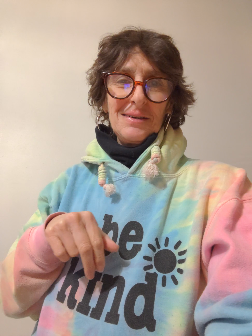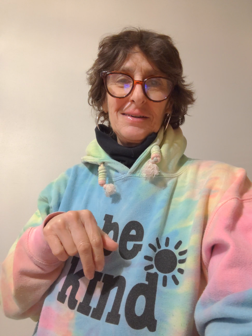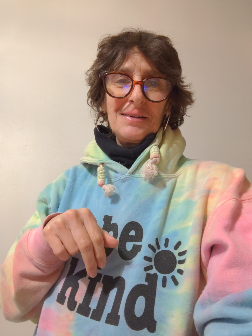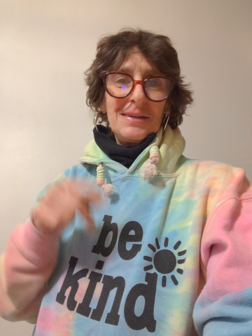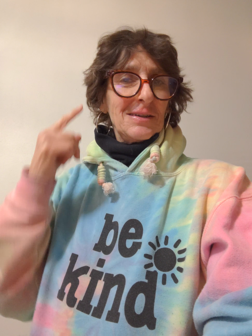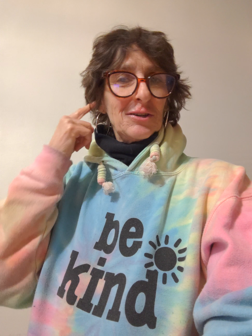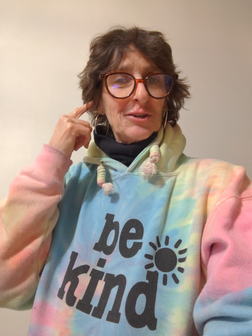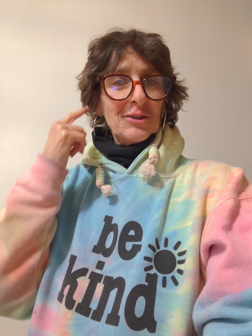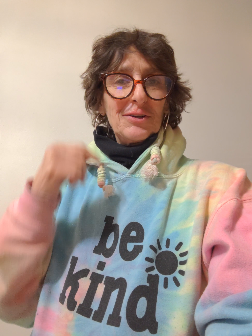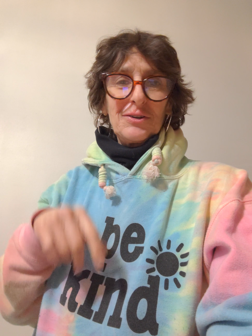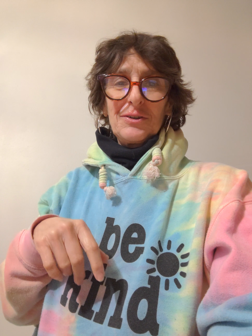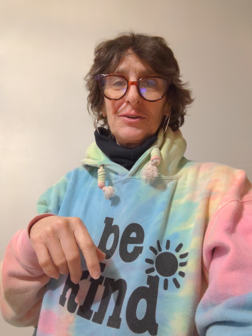hear